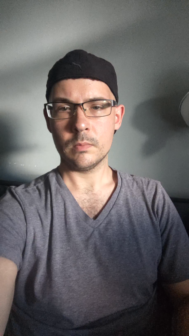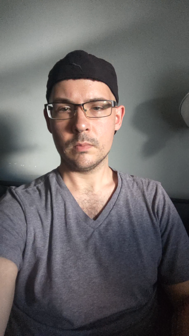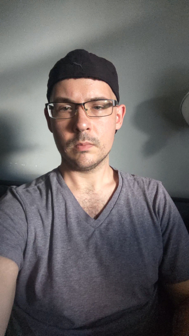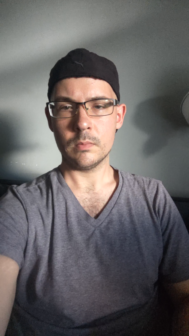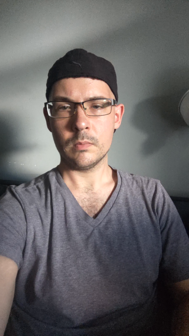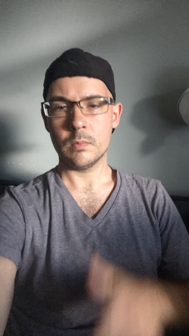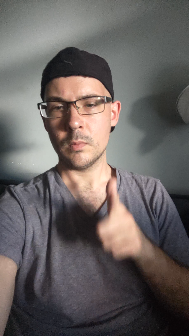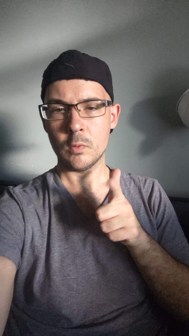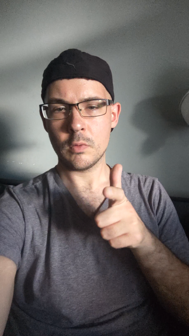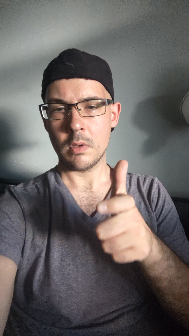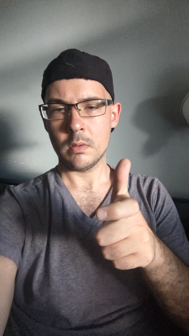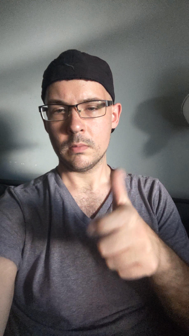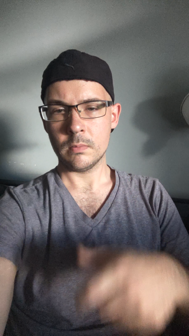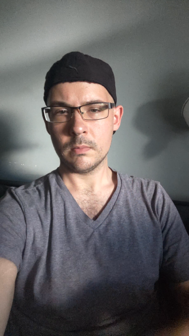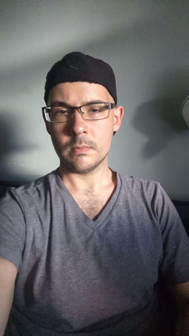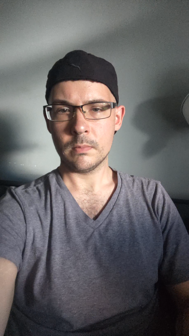run